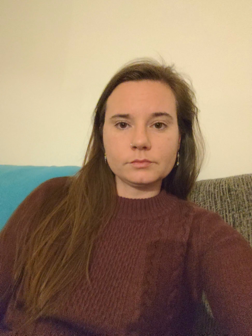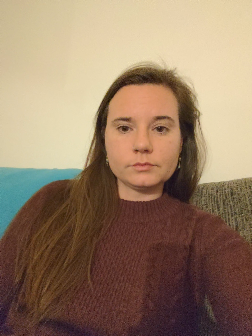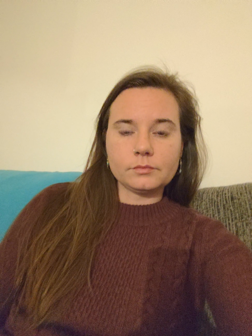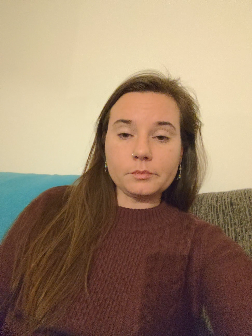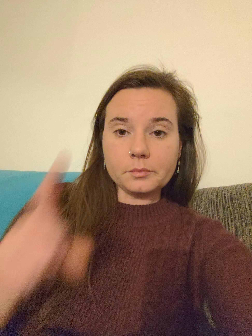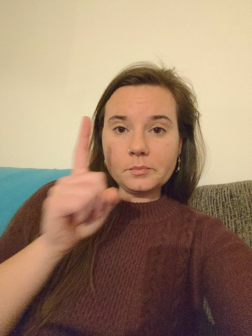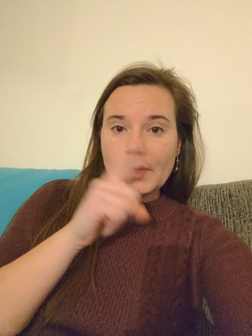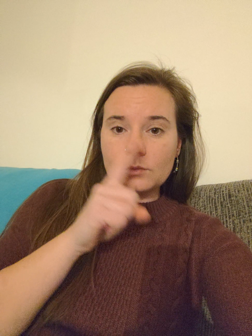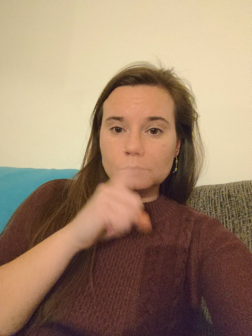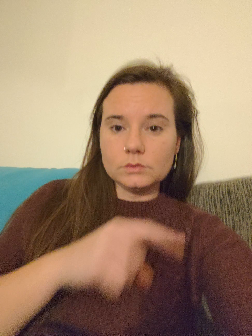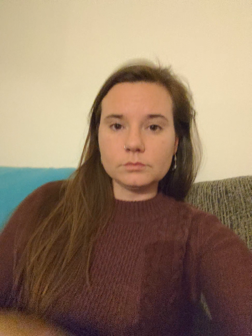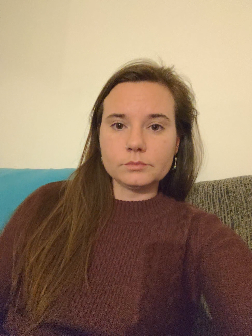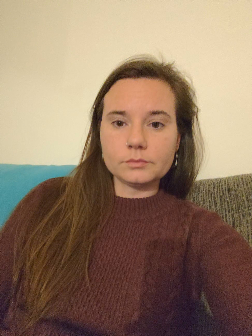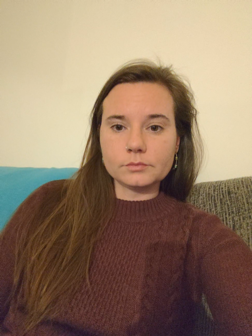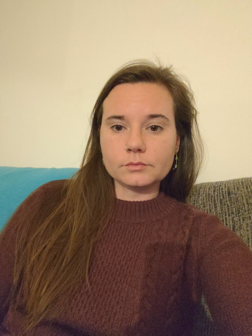mouse